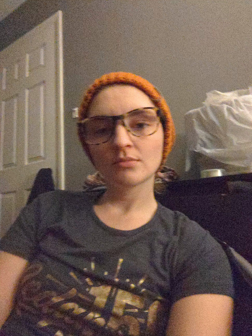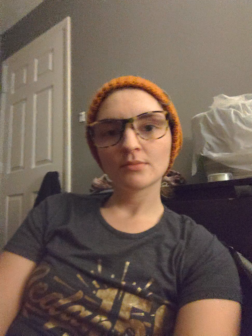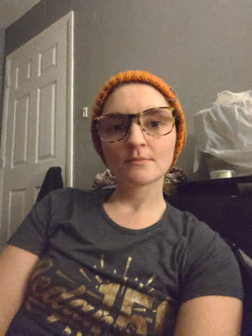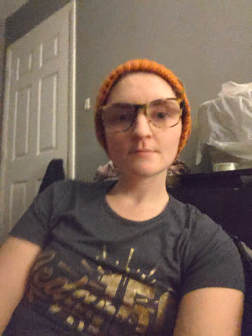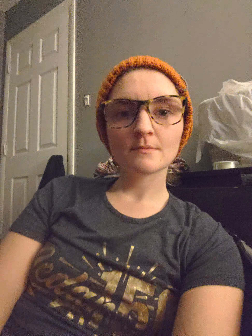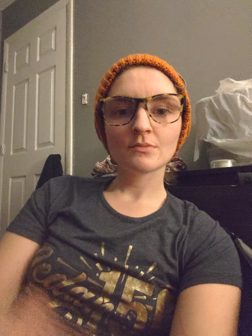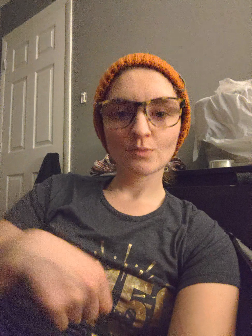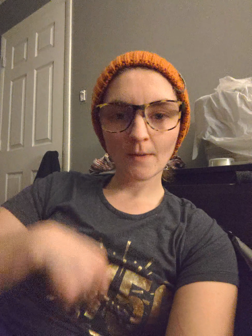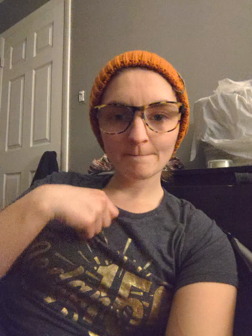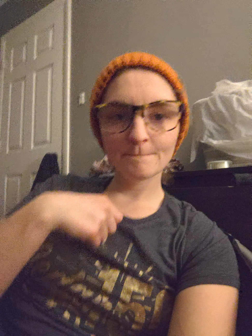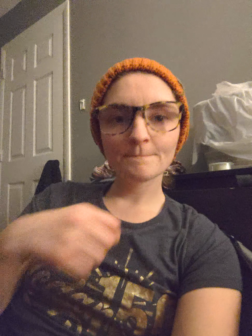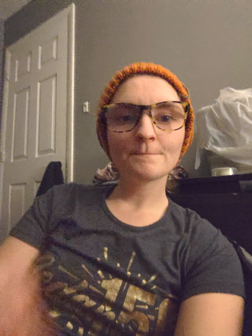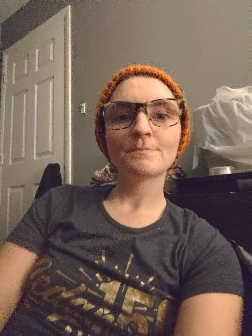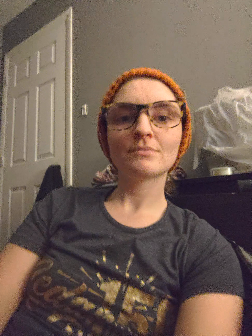zipper